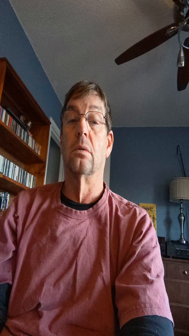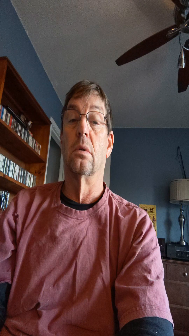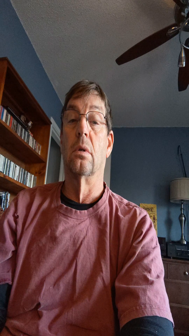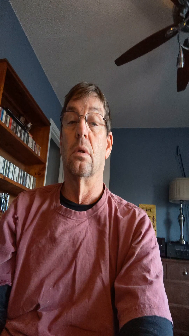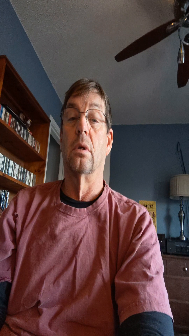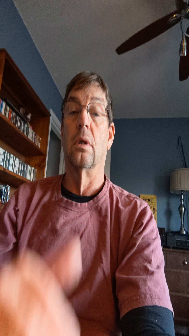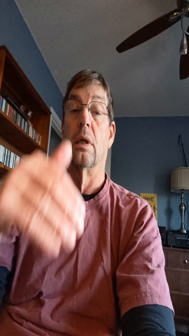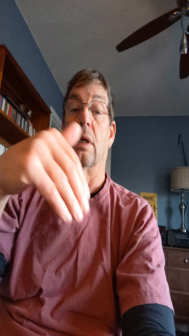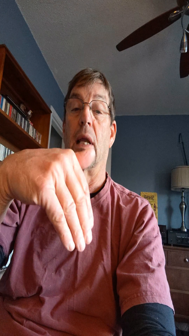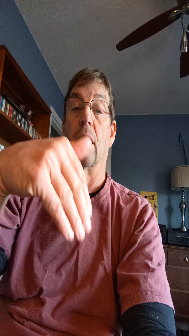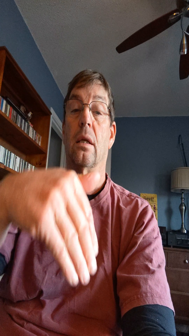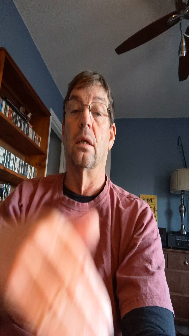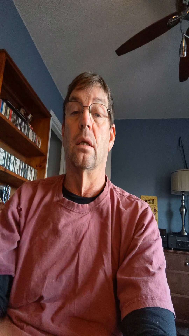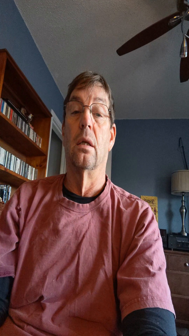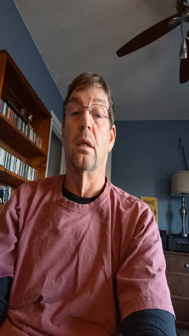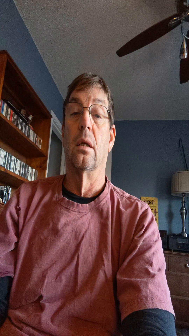night